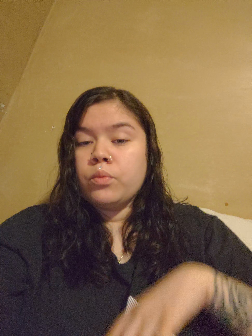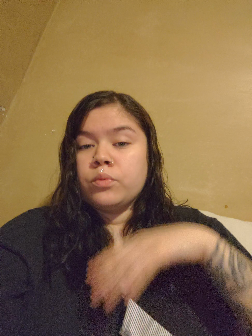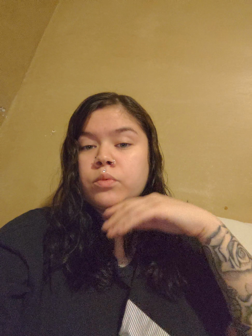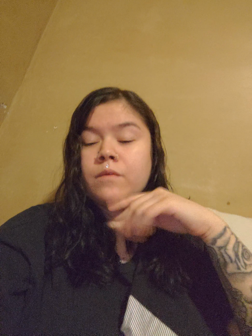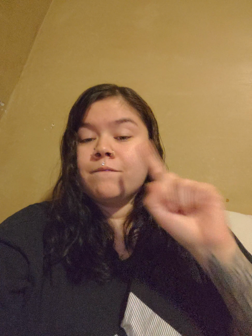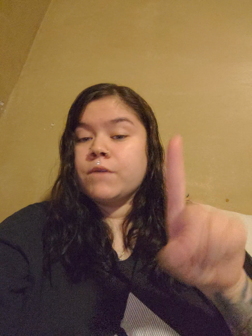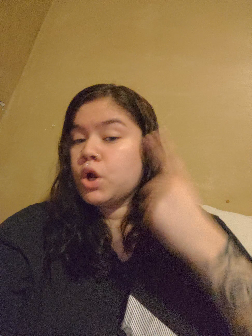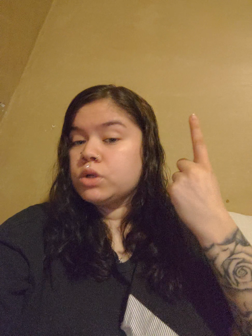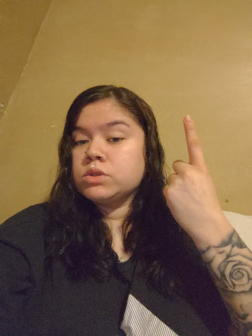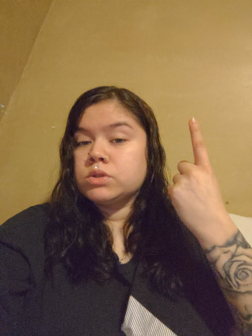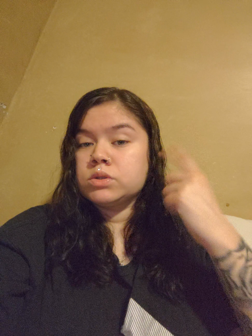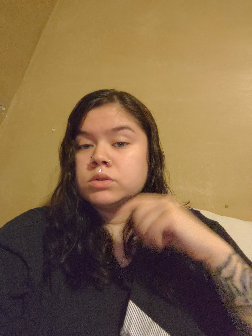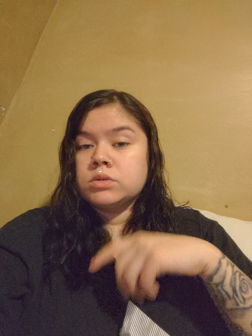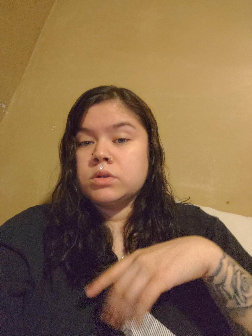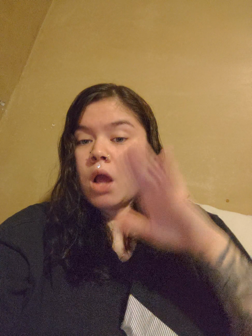first